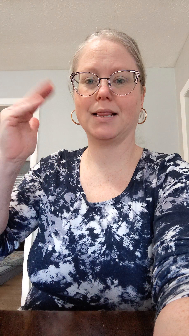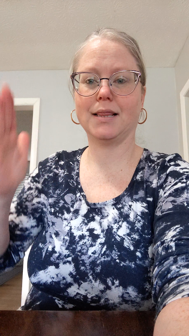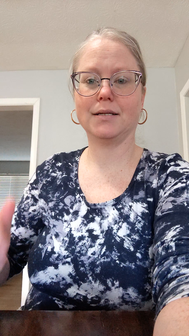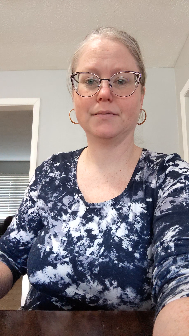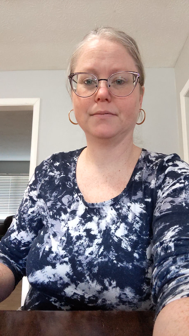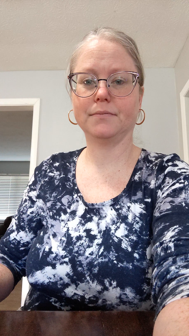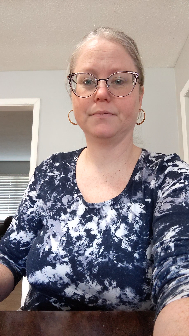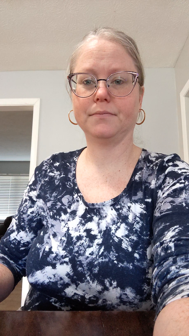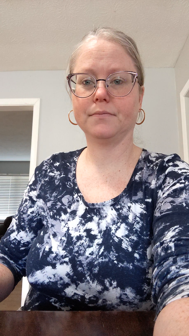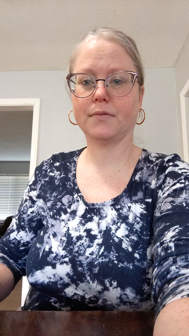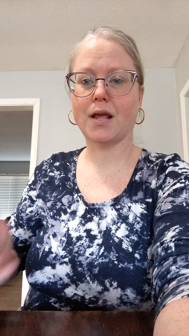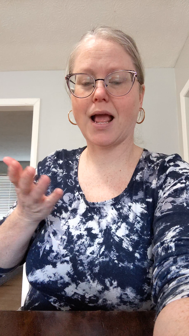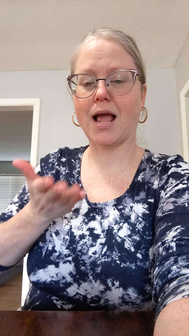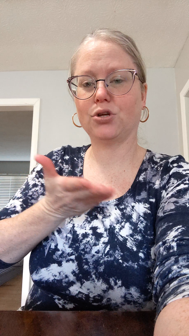carry